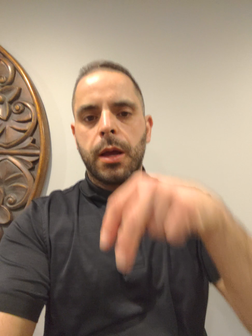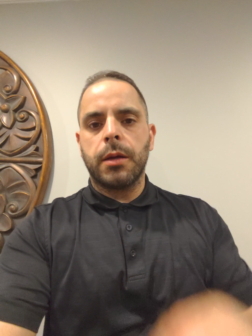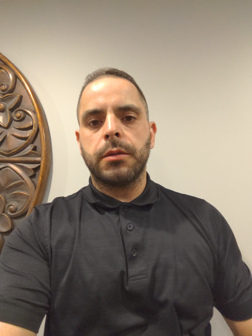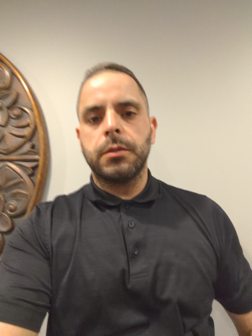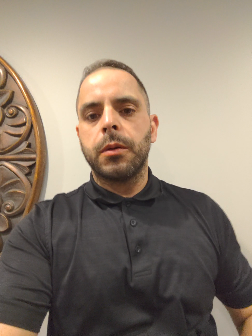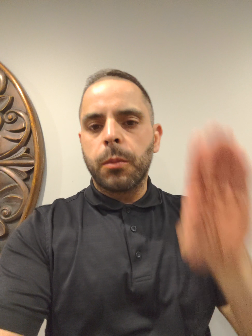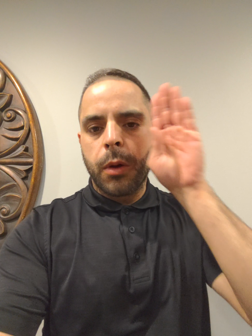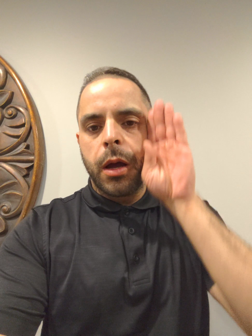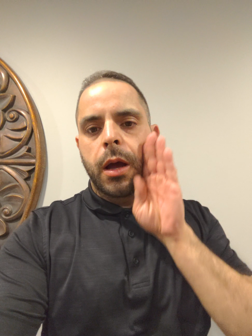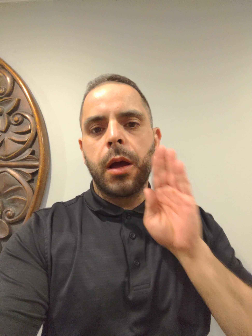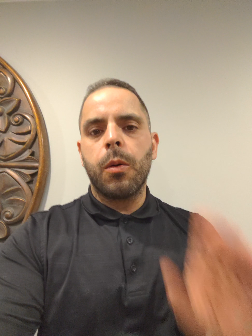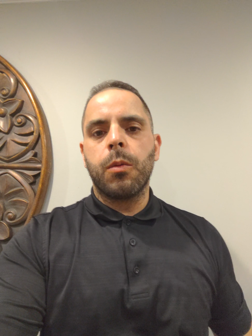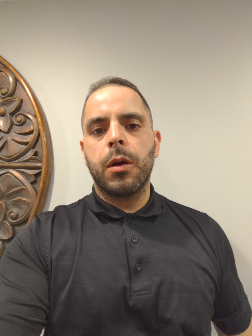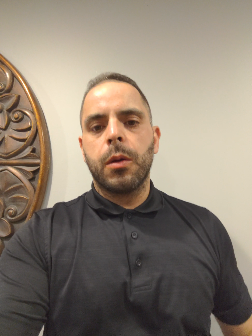brown